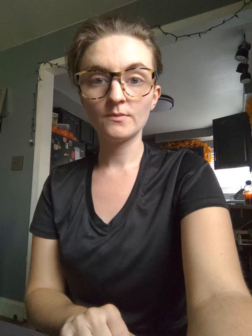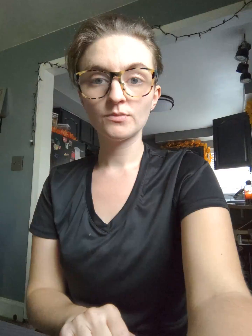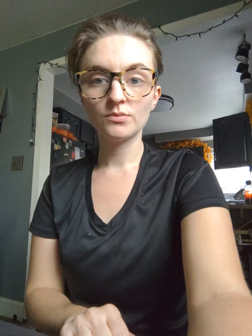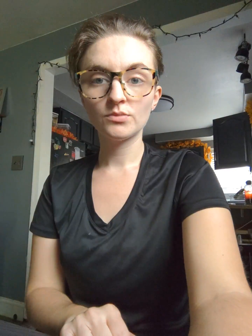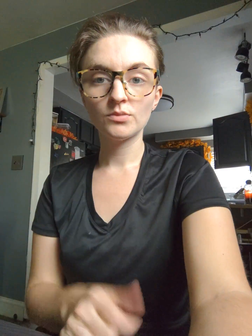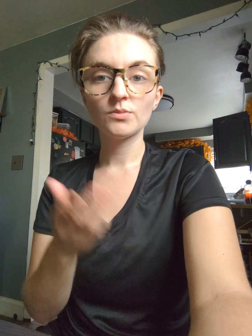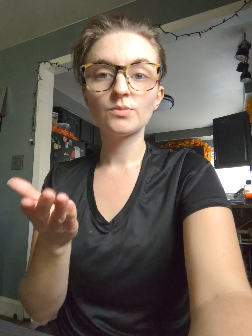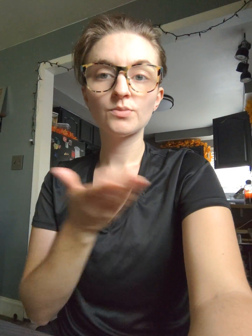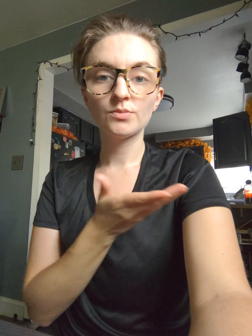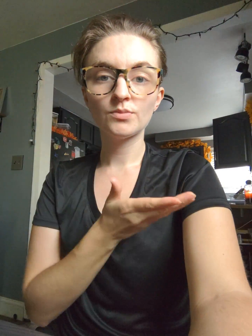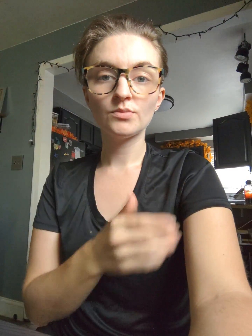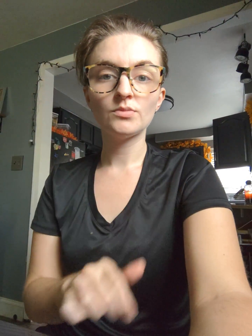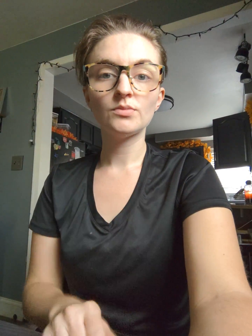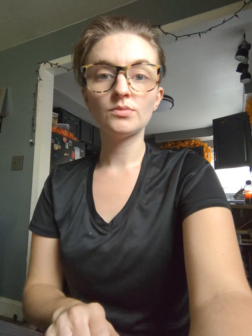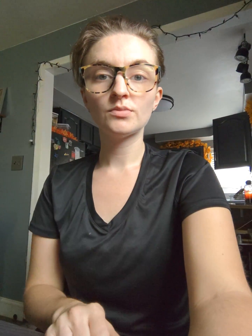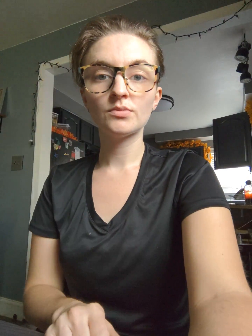carry